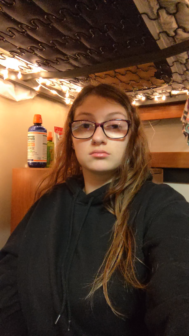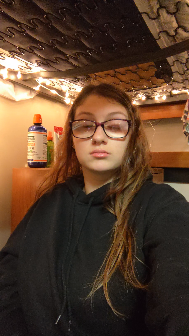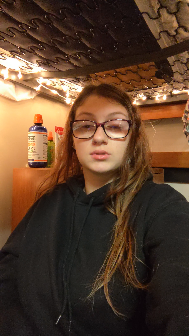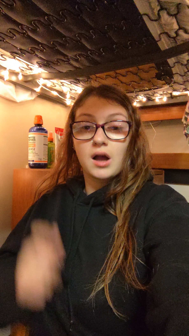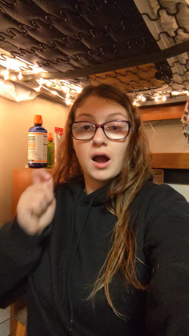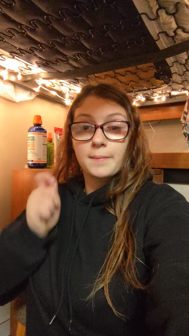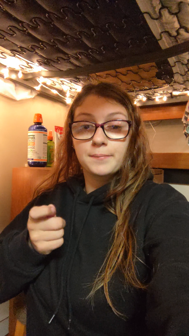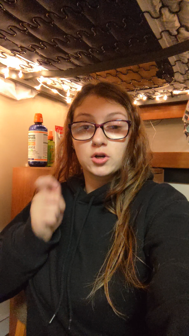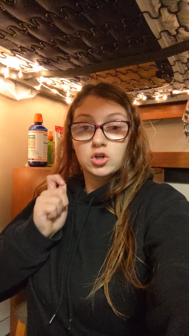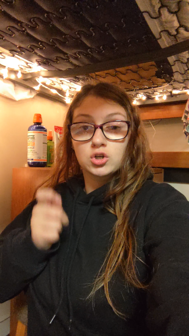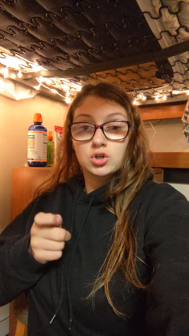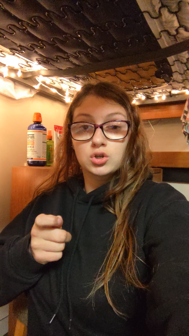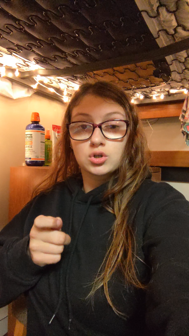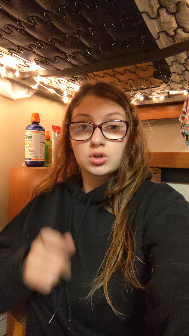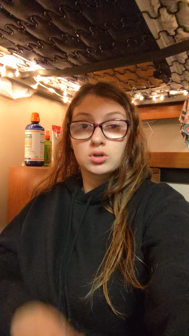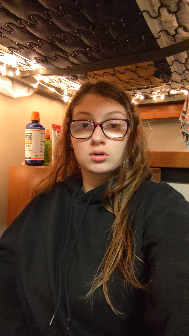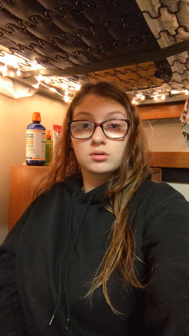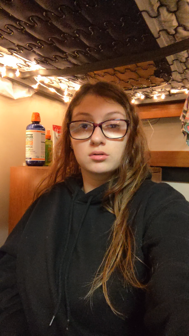hammer